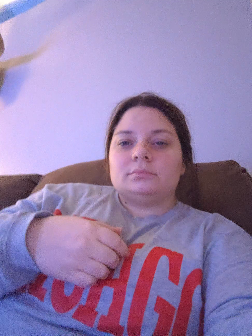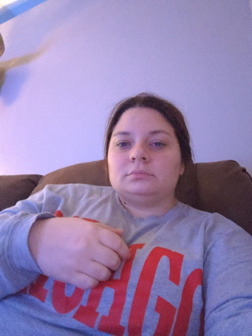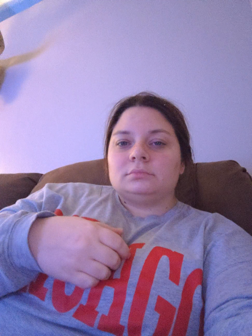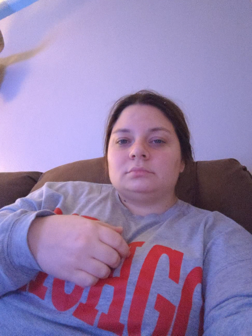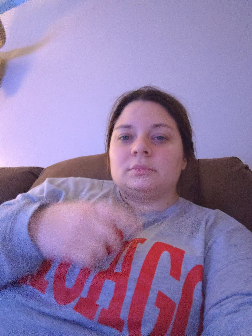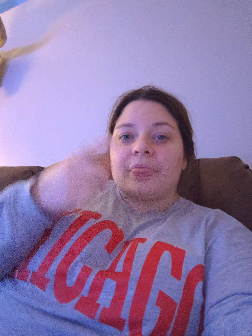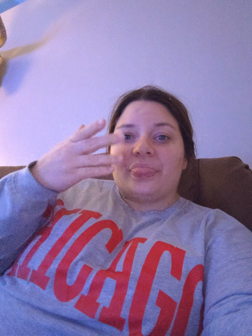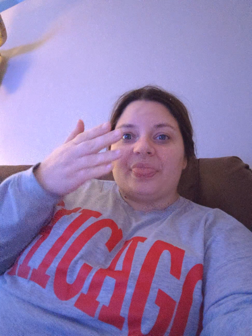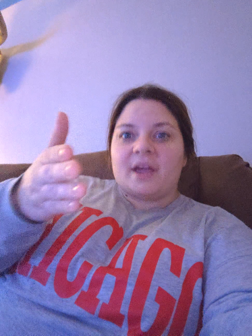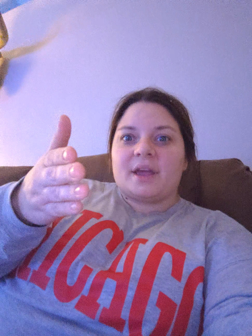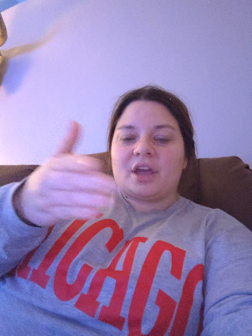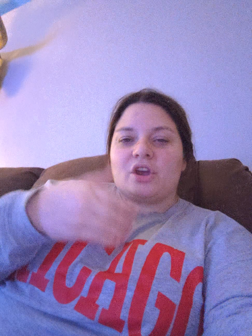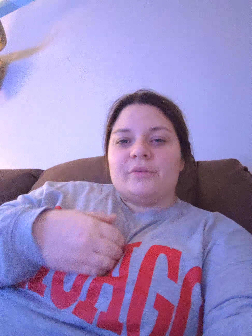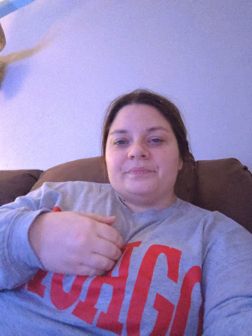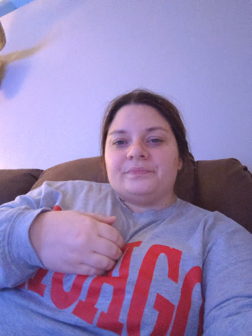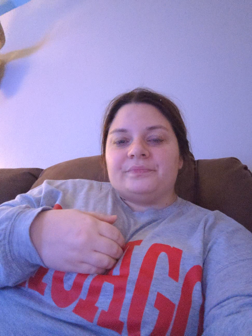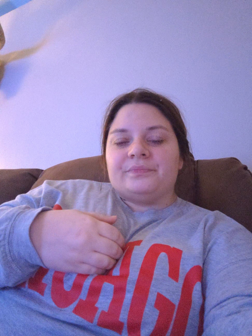there